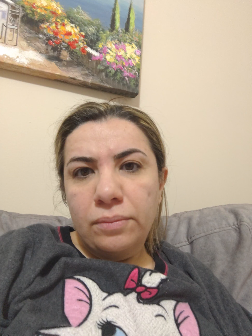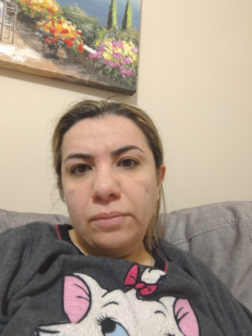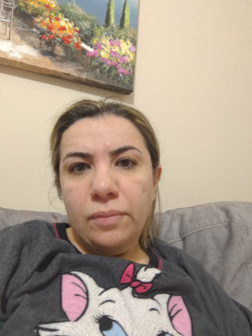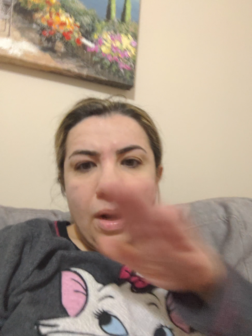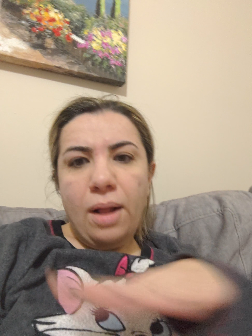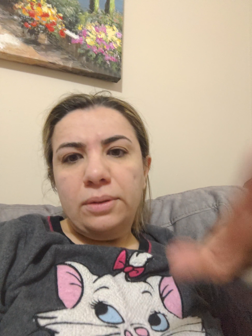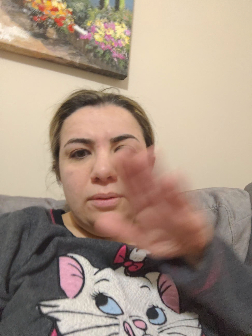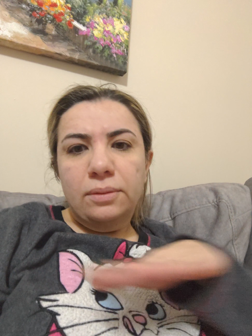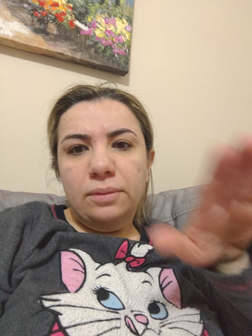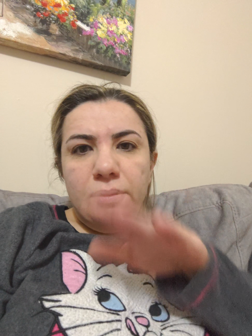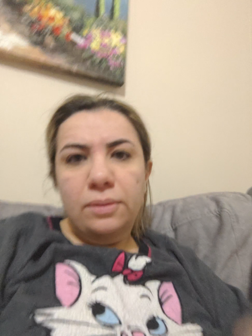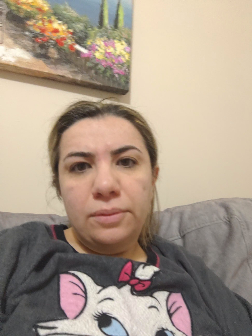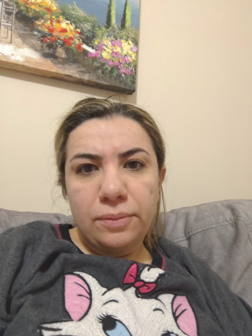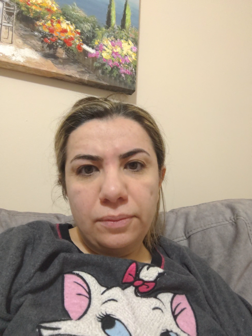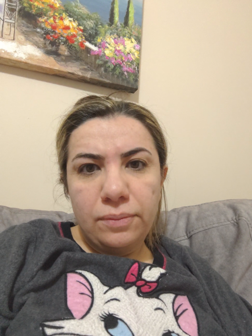clean